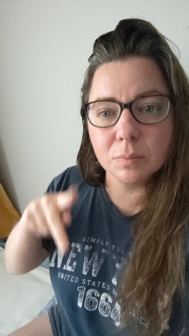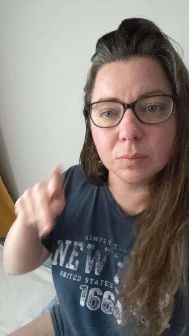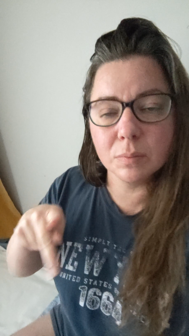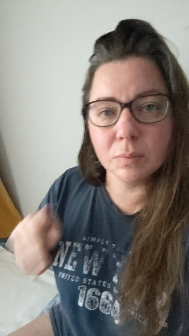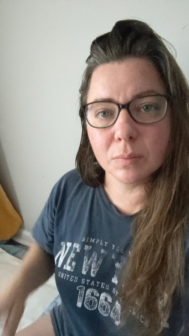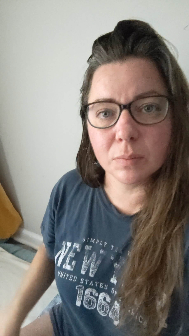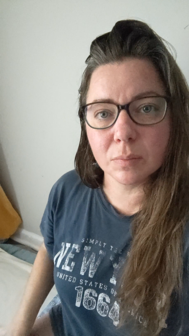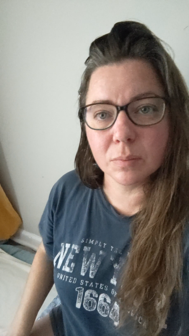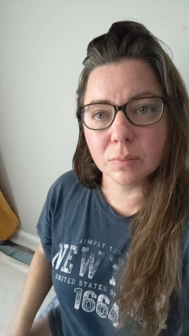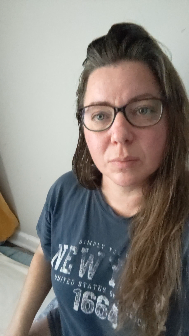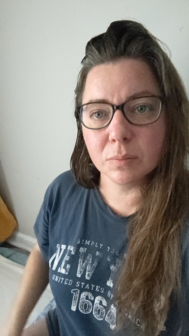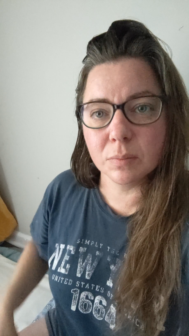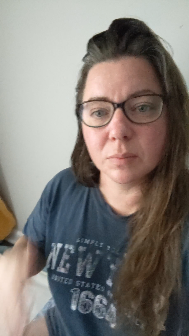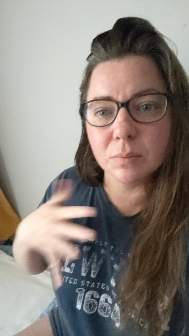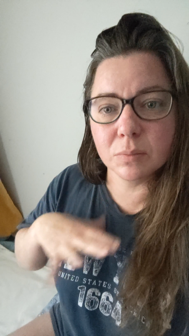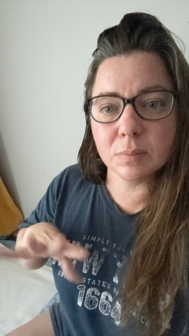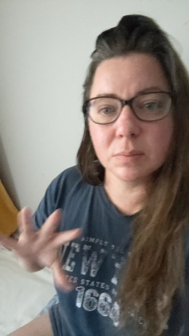dress